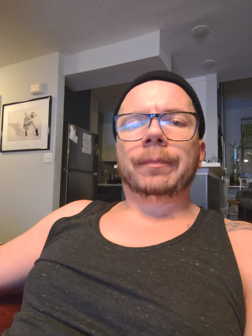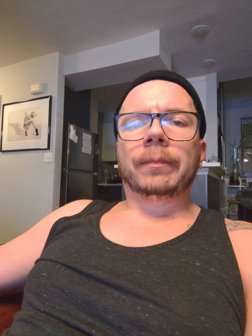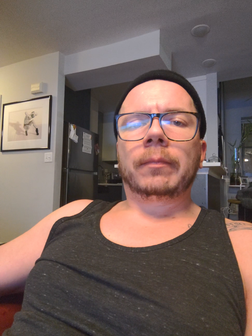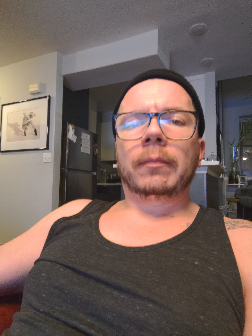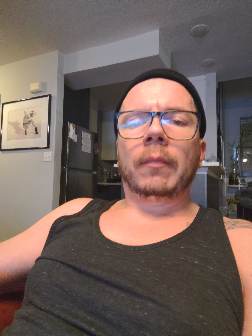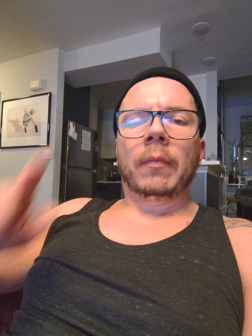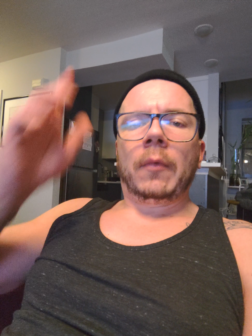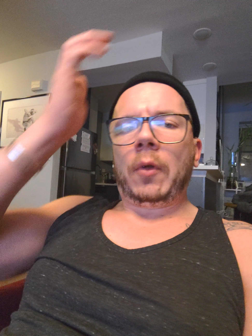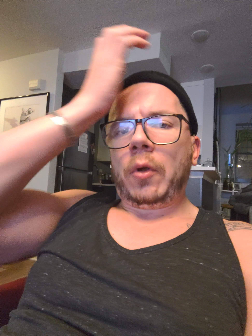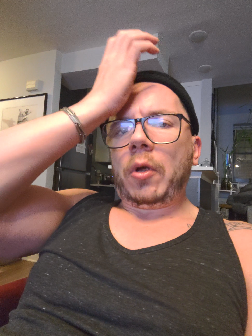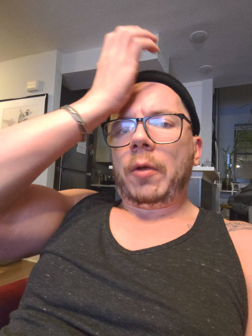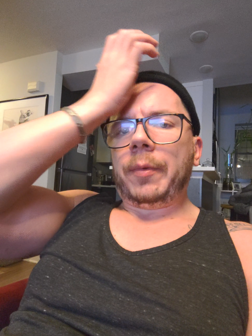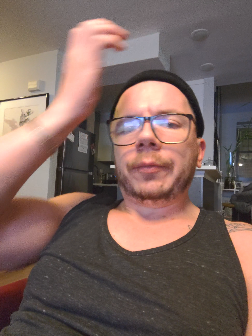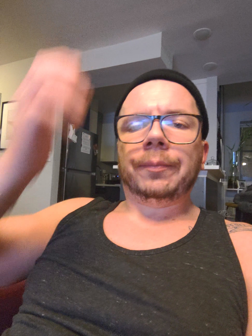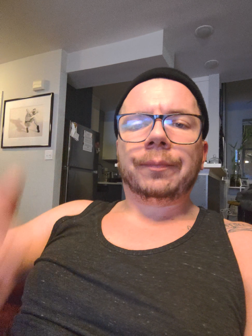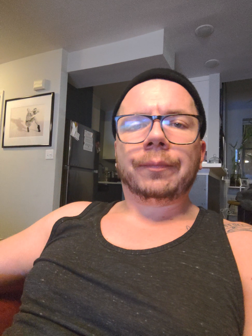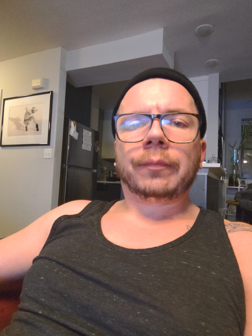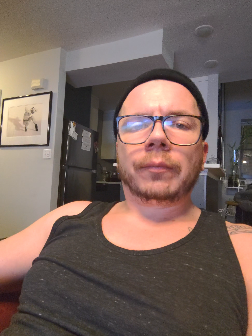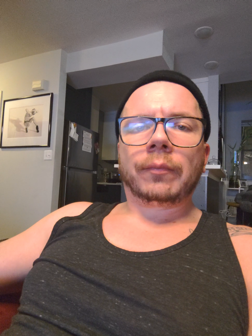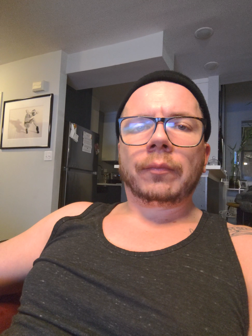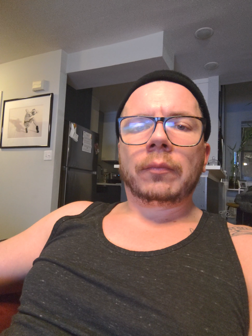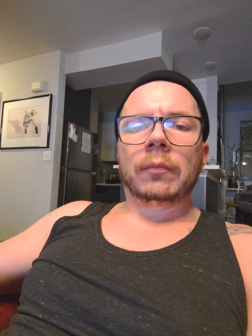garbage